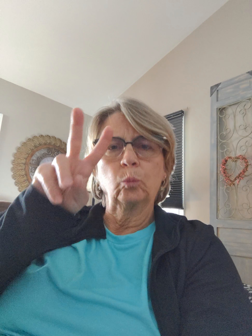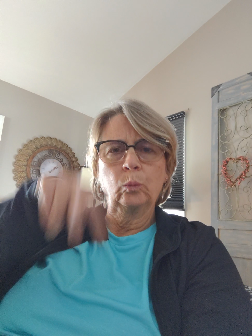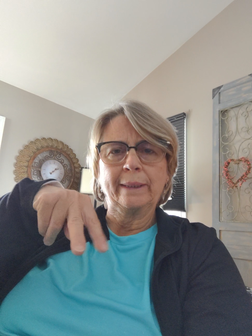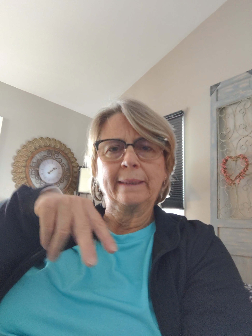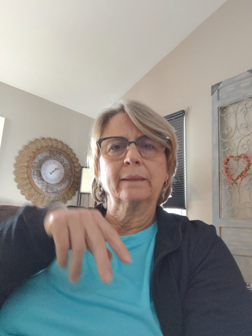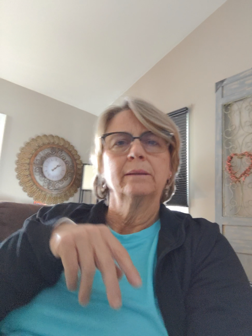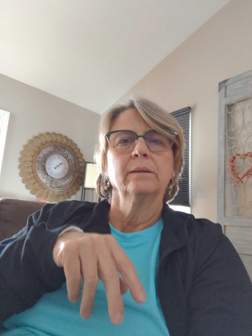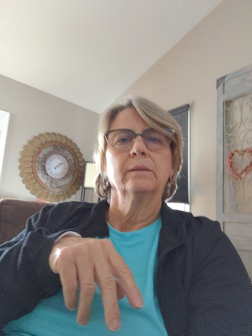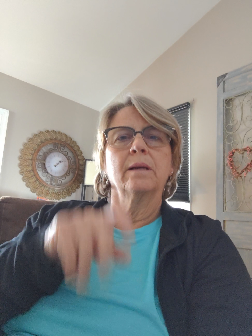read